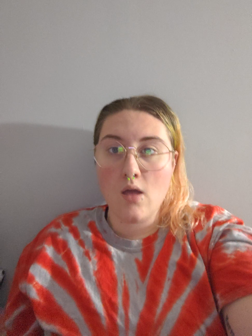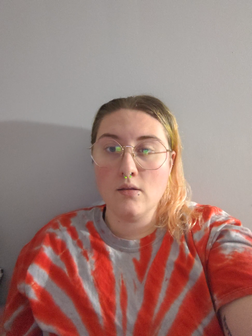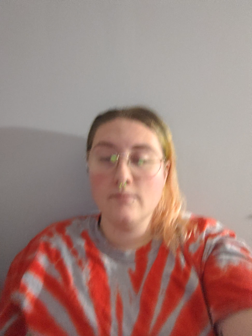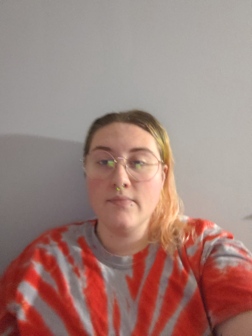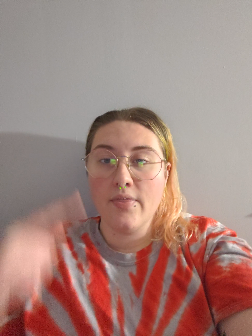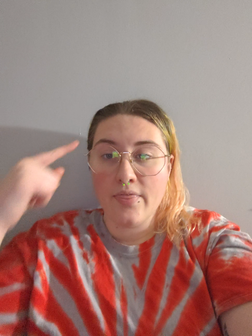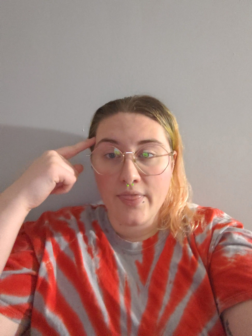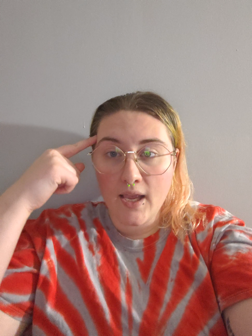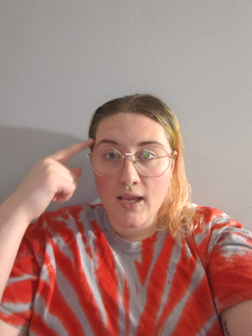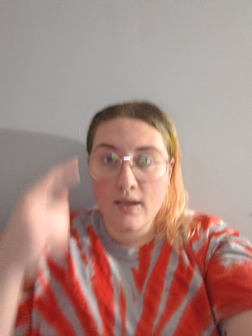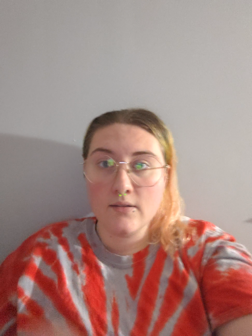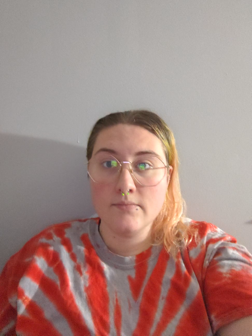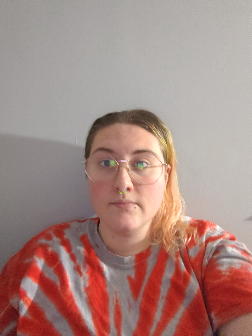think